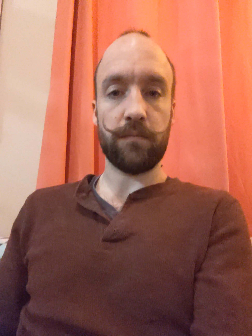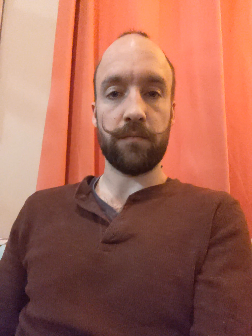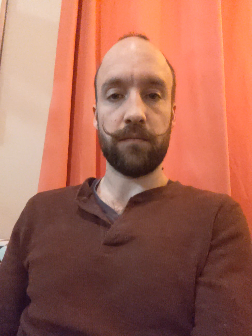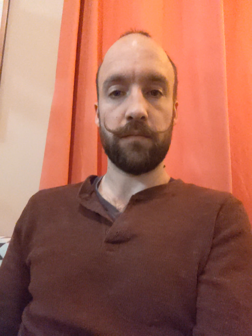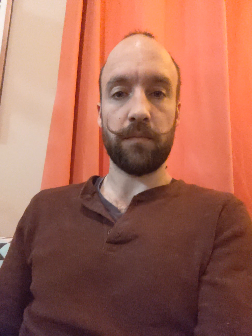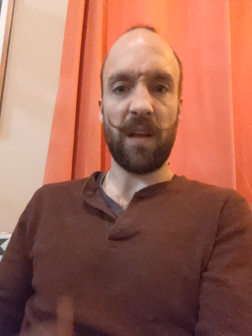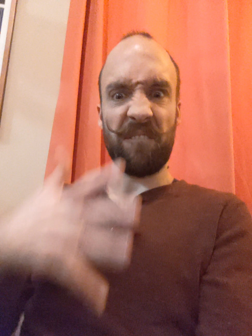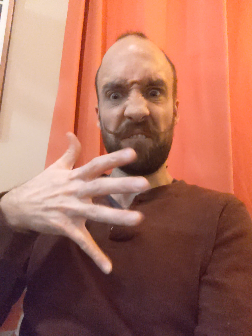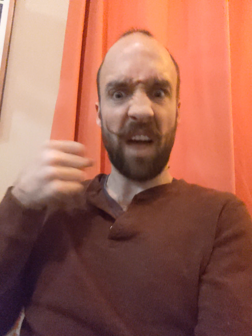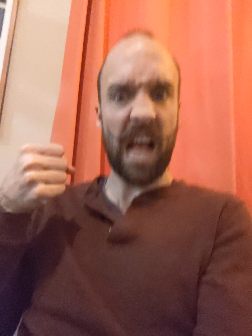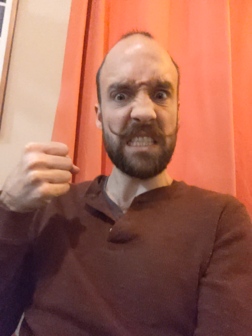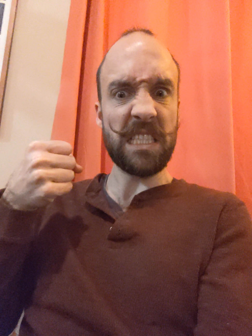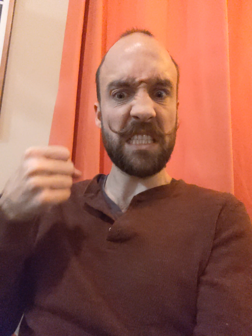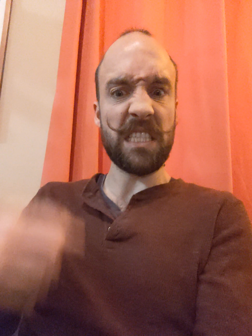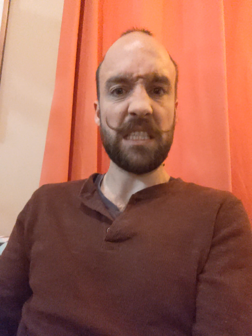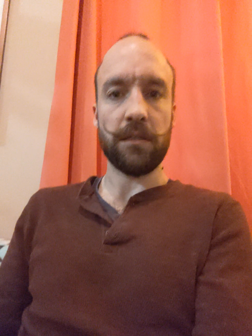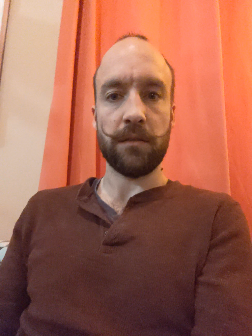fast